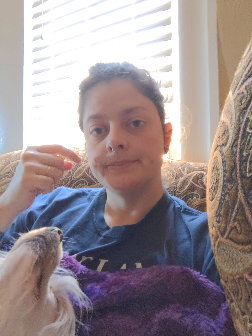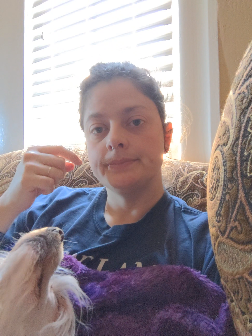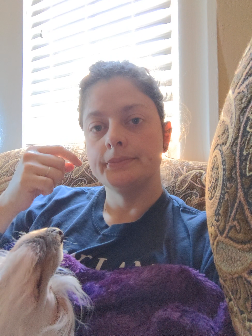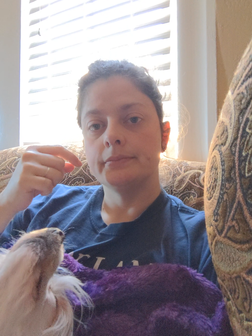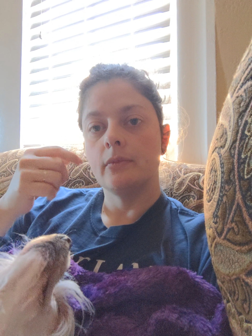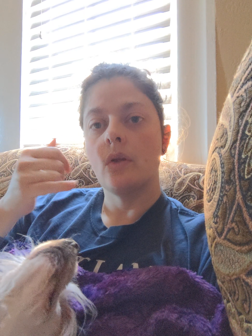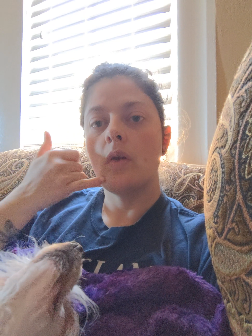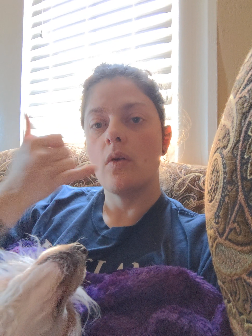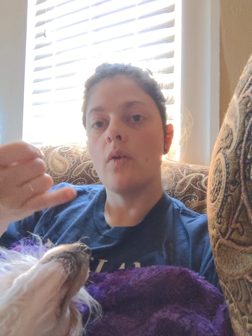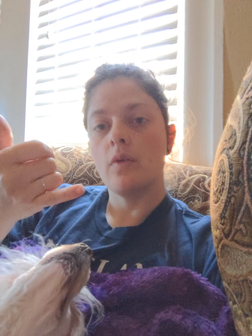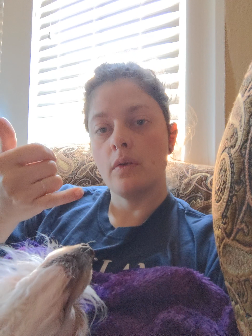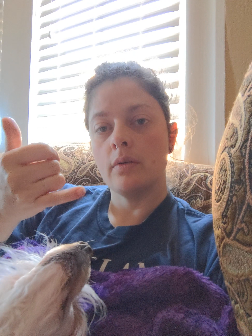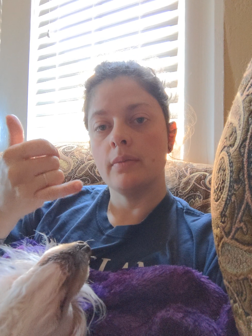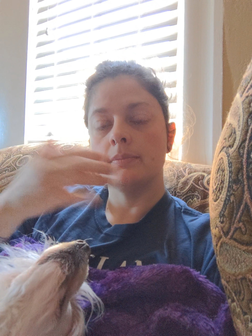call on the phone